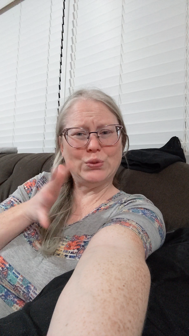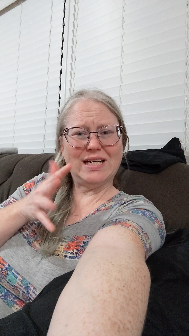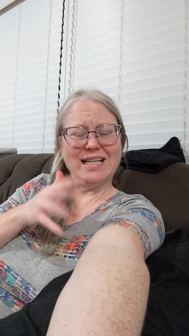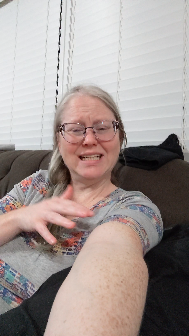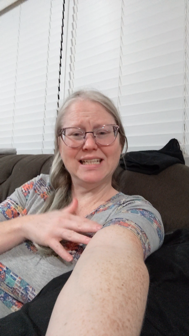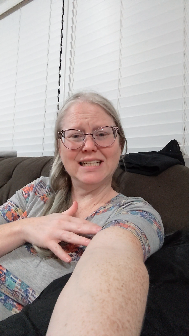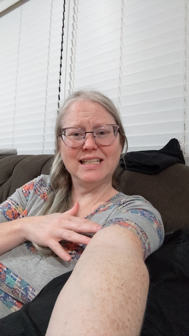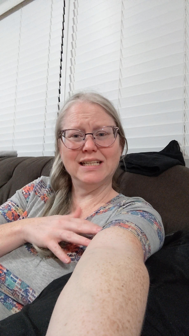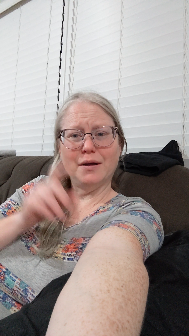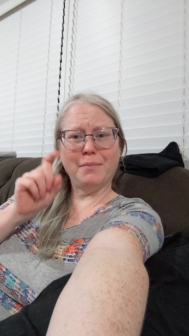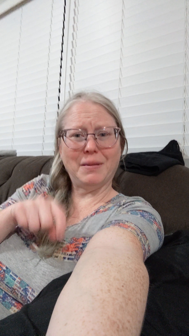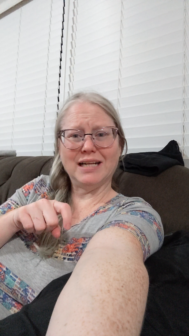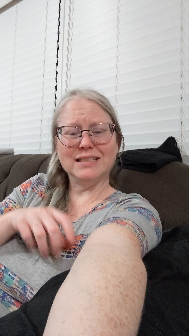must